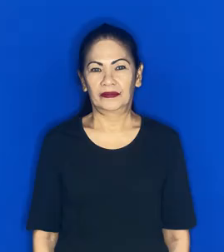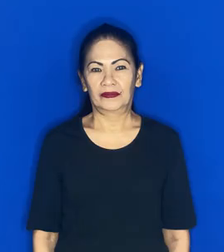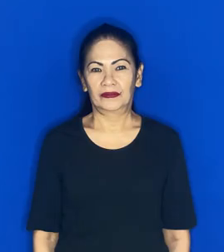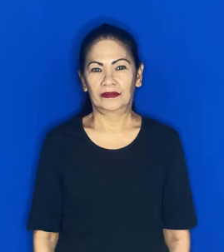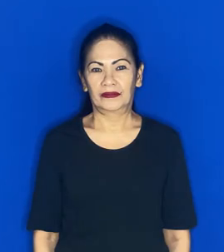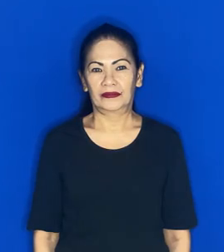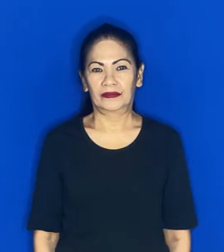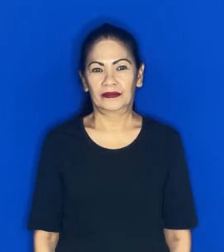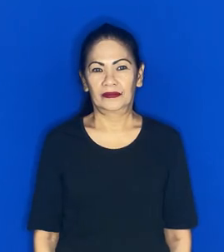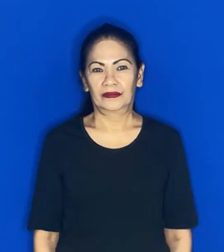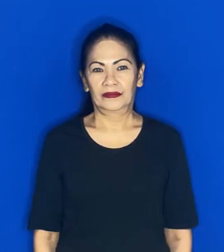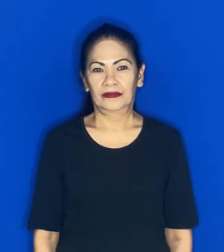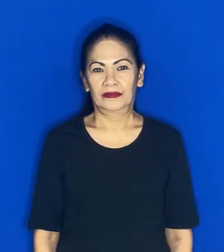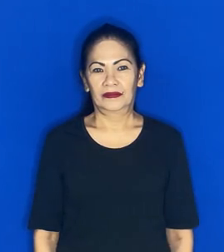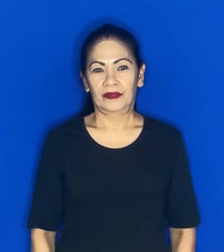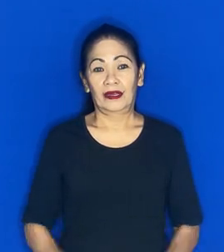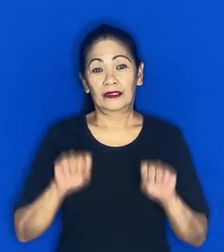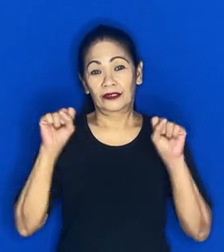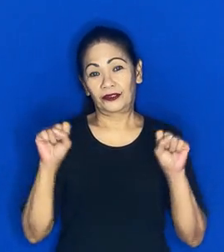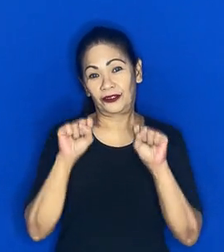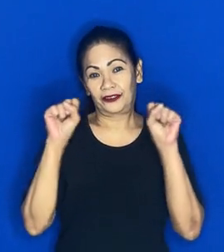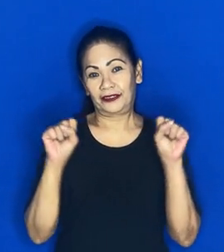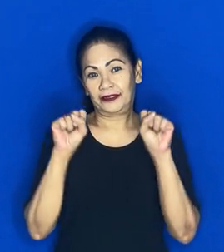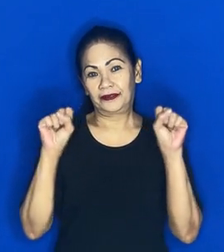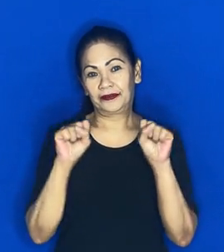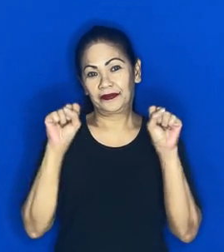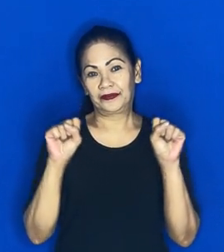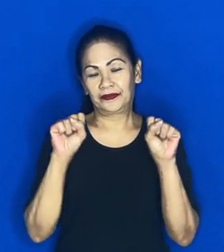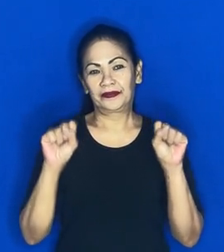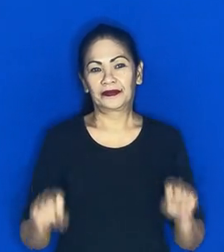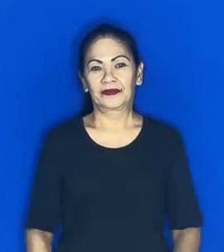saturday